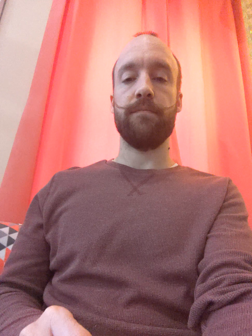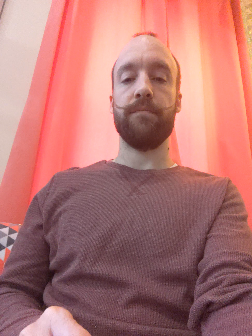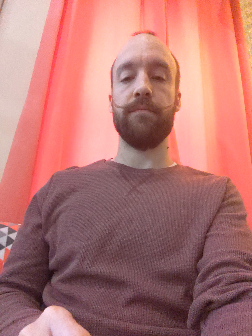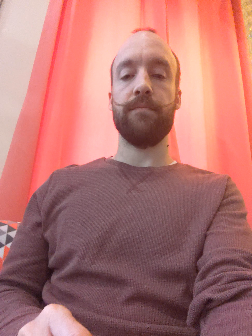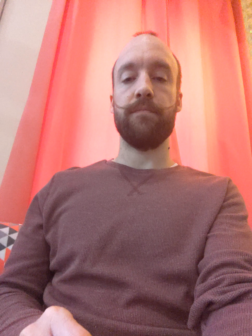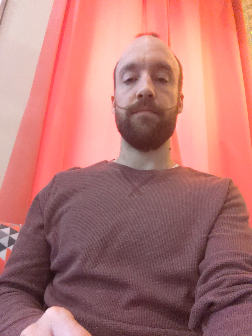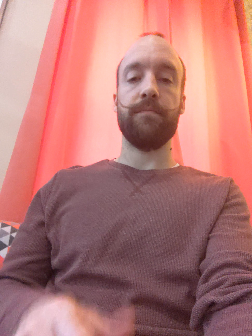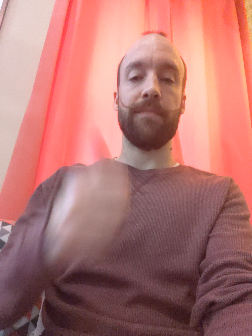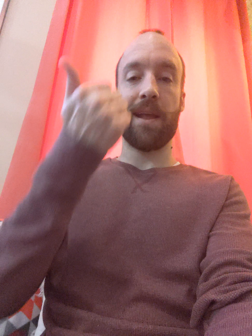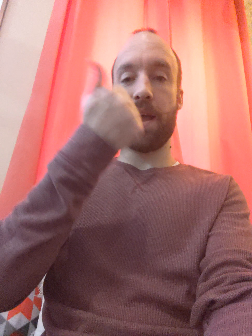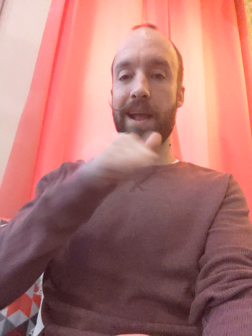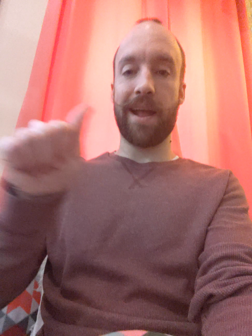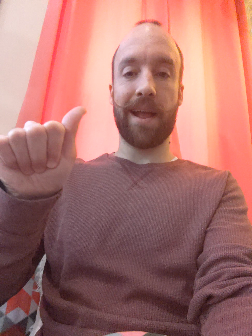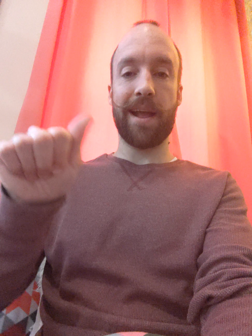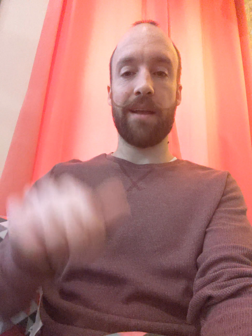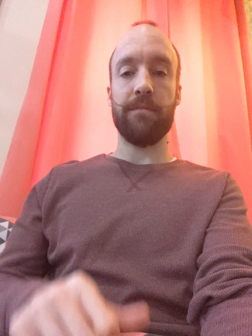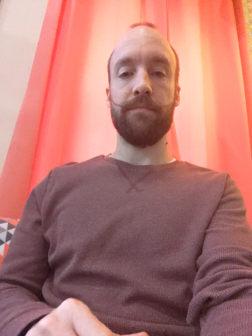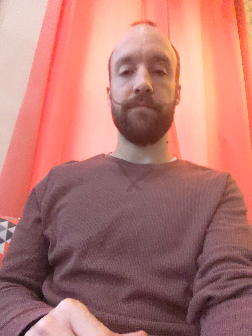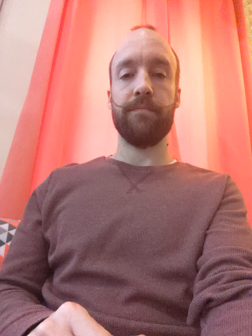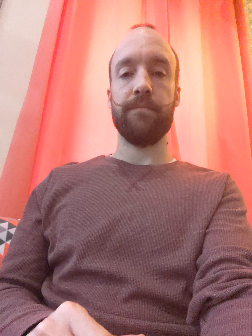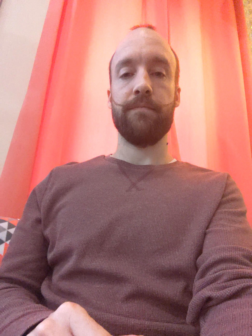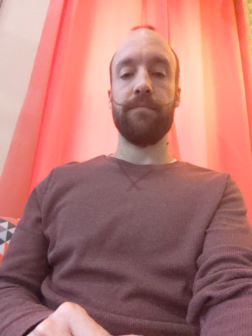any